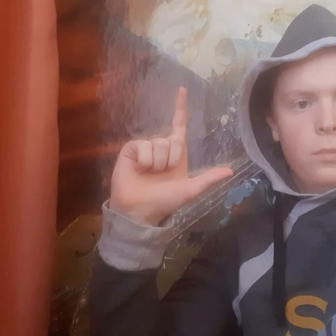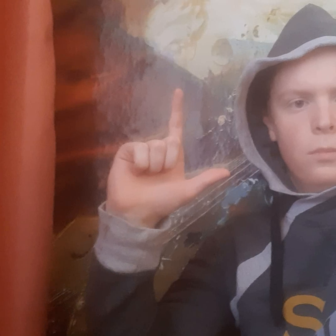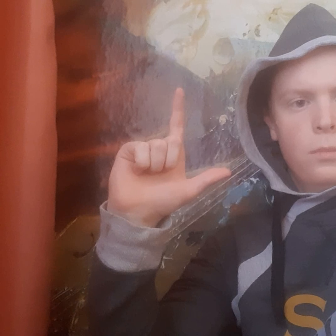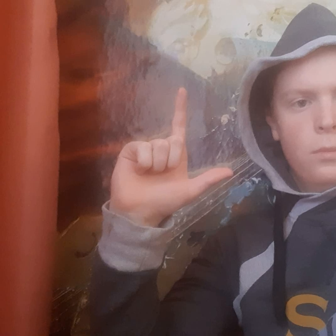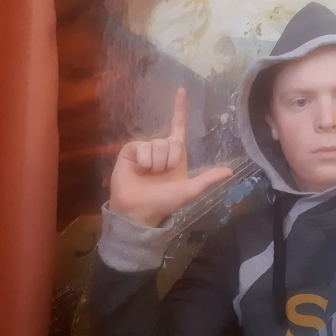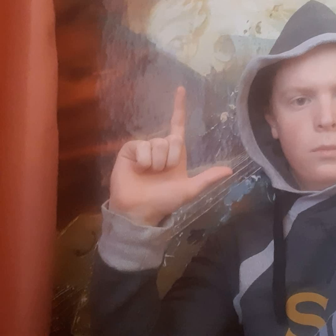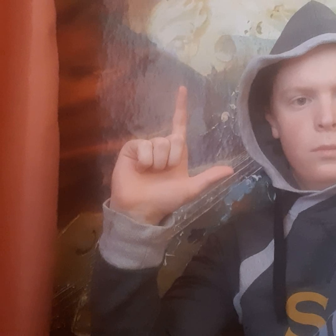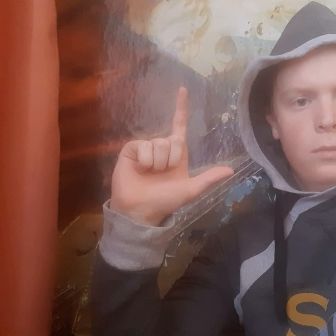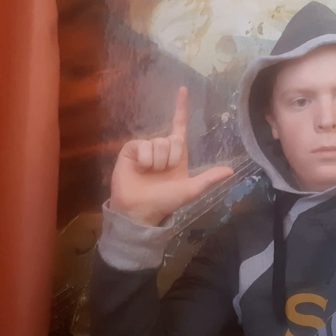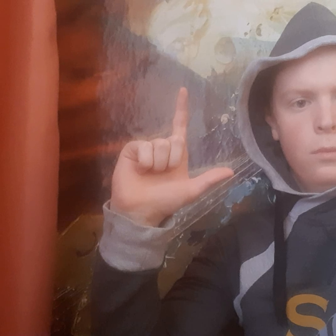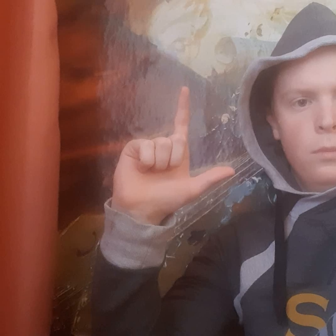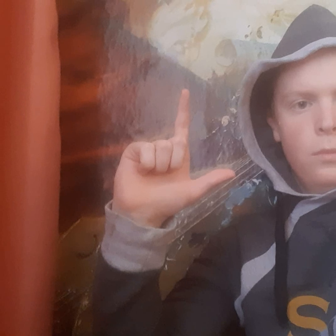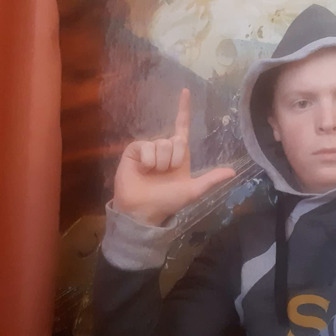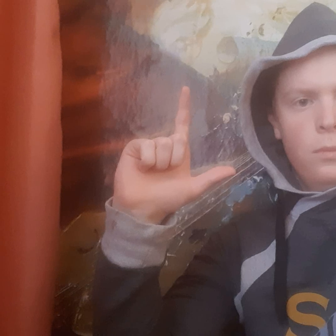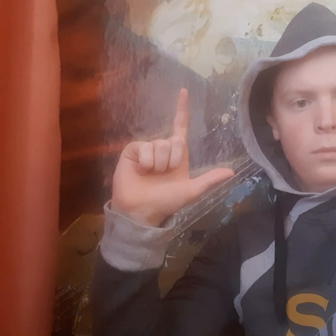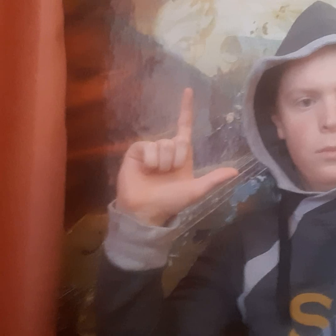Ь